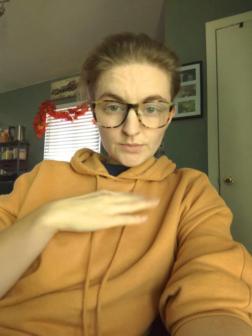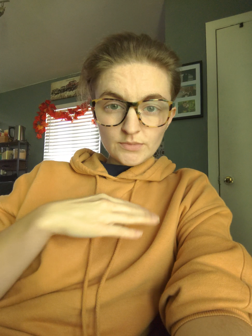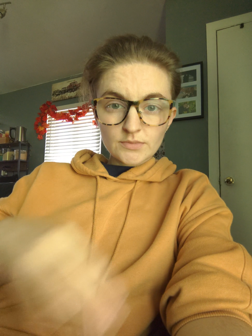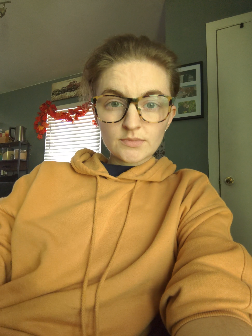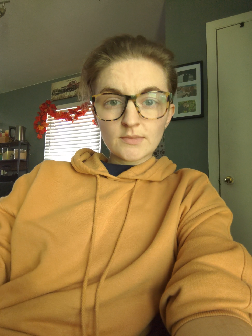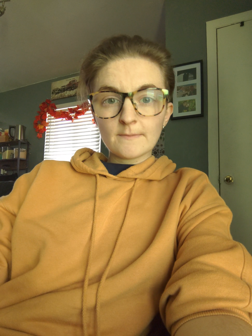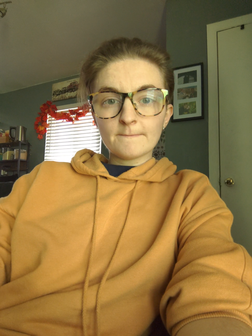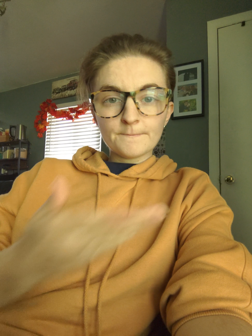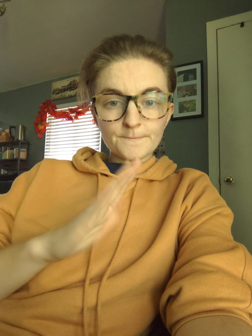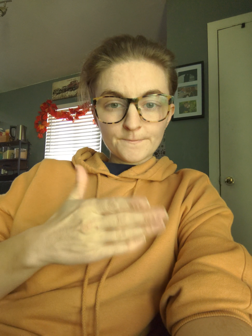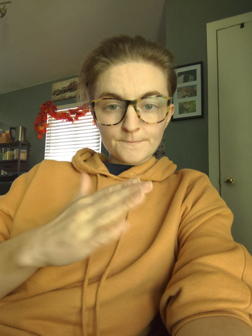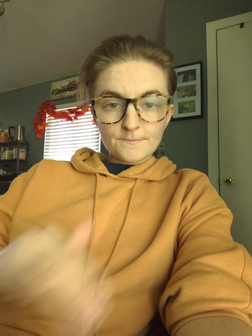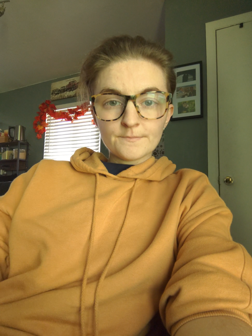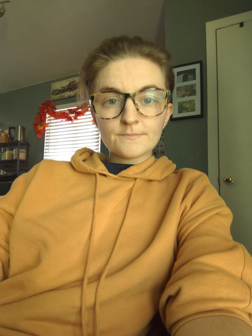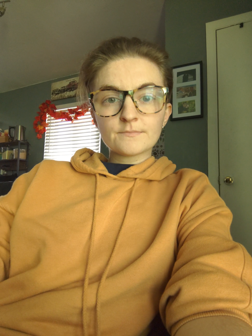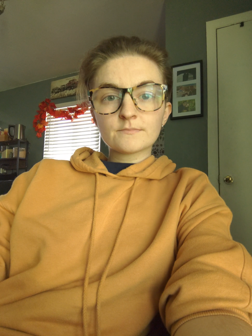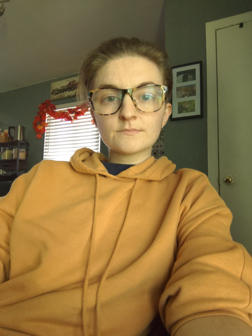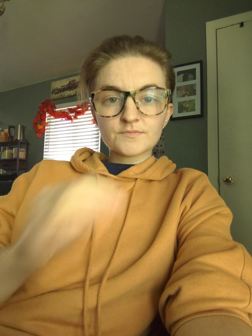cook